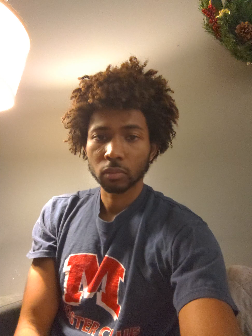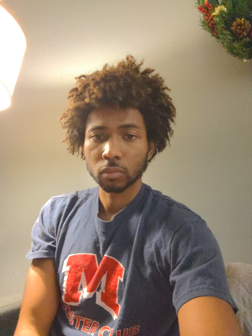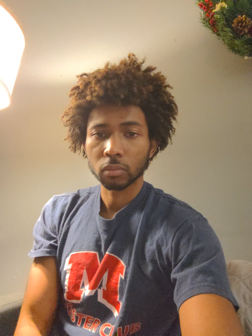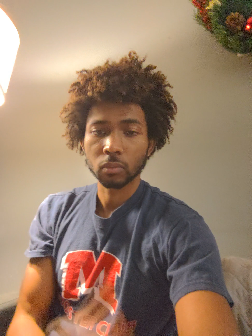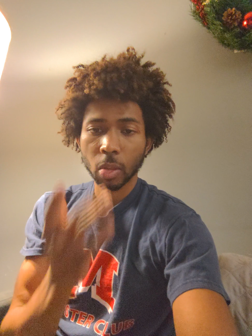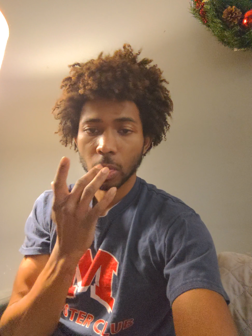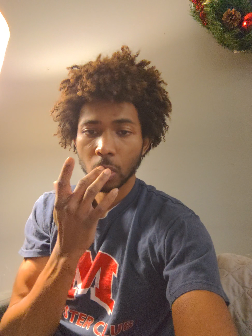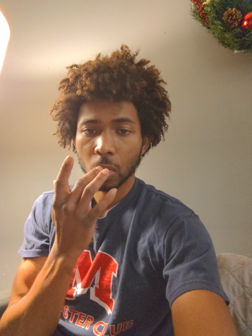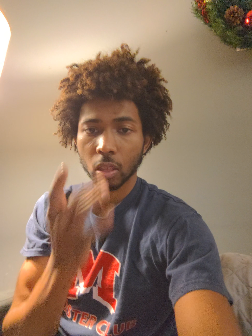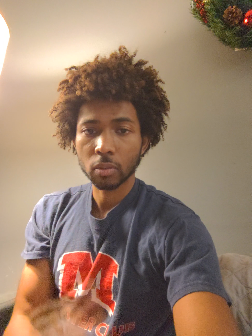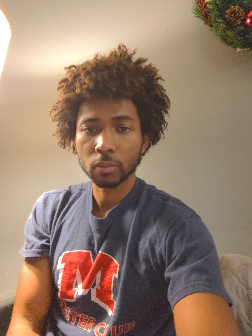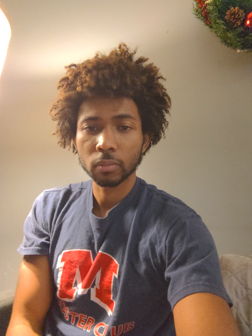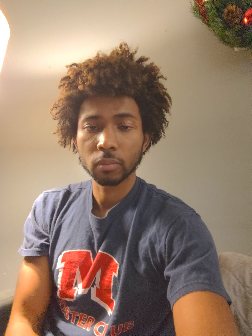taste